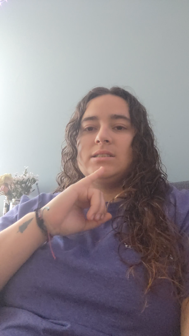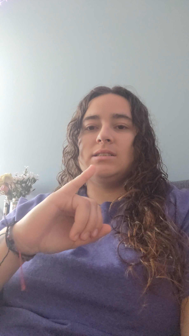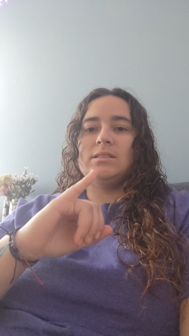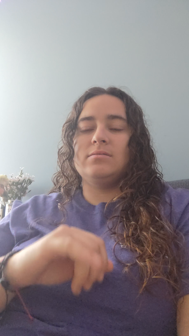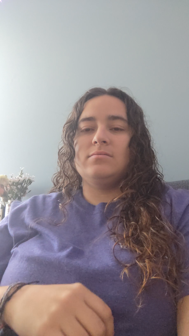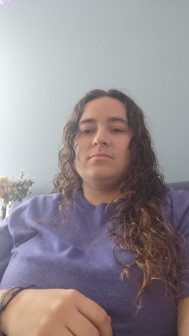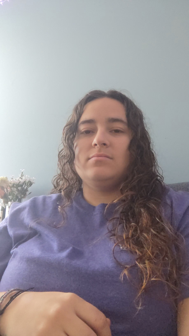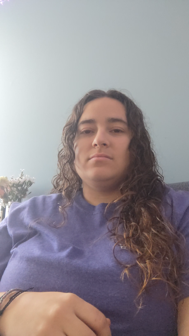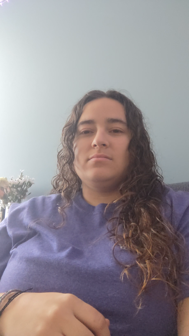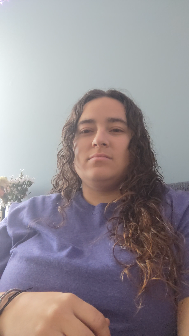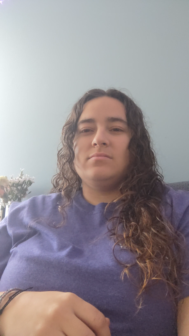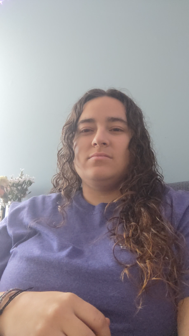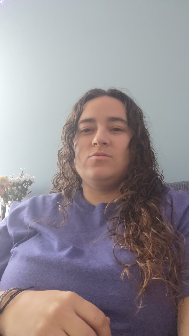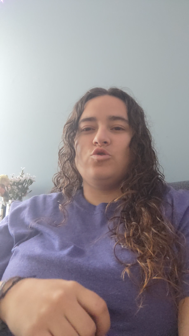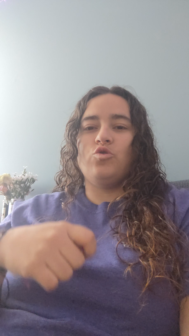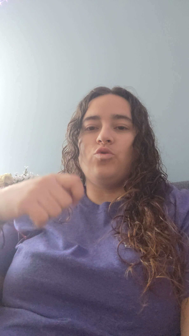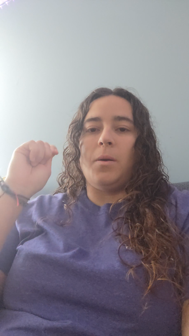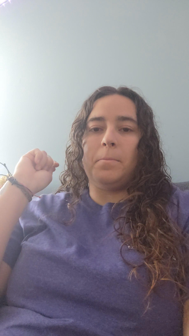rip